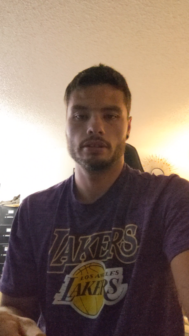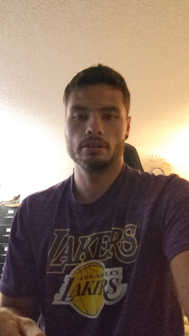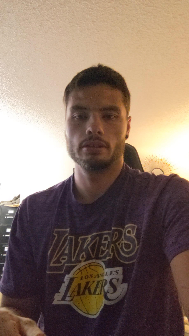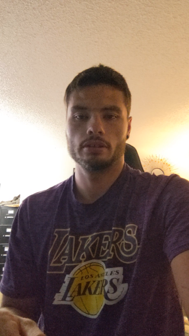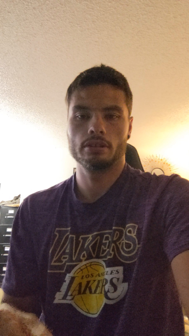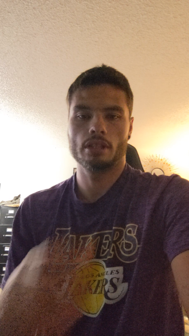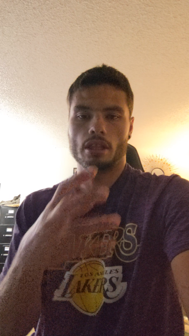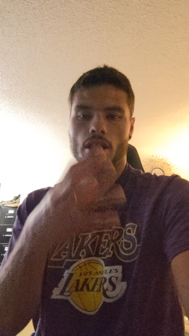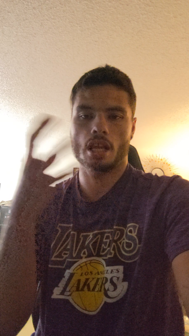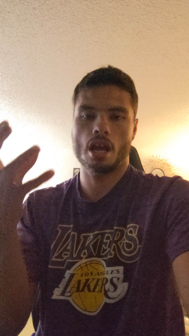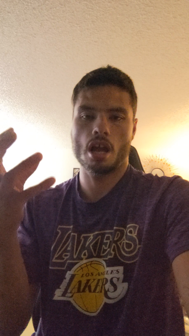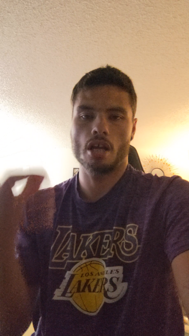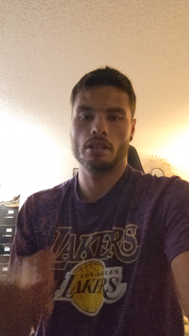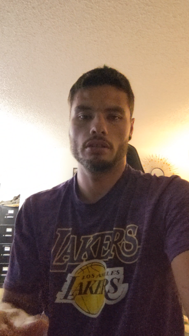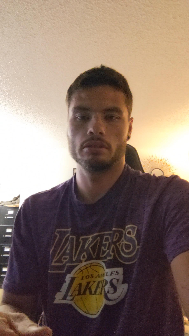a lot